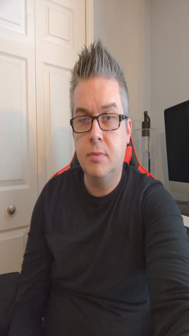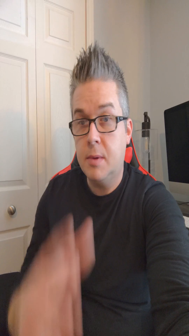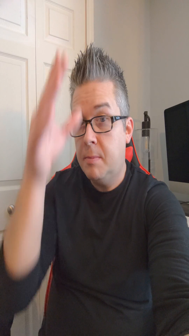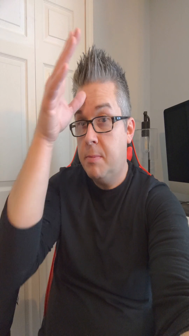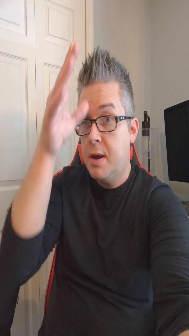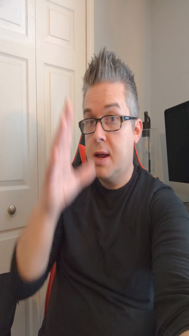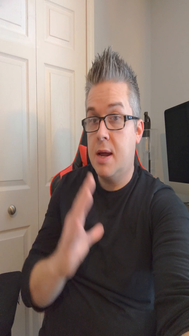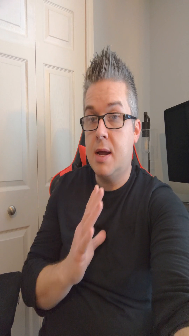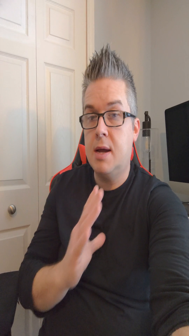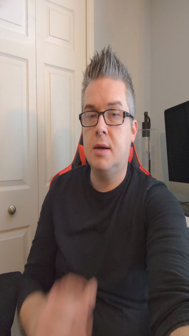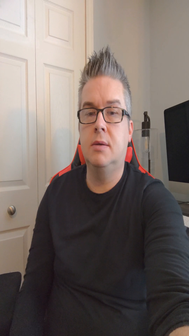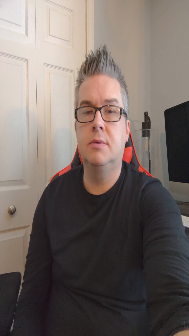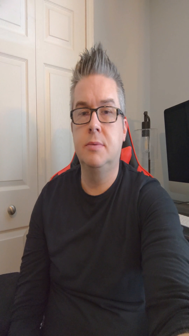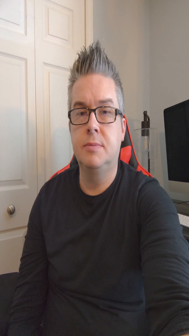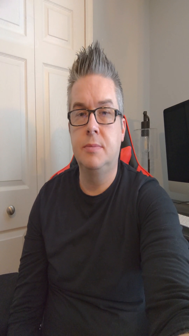man